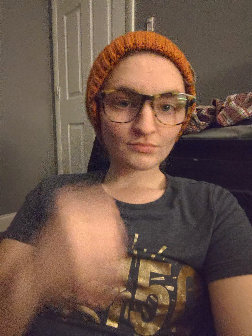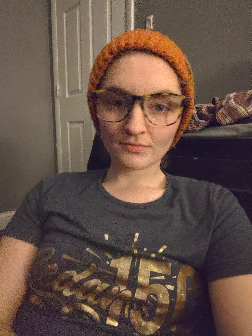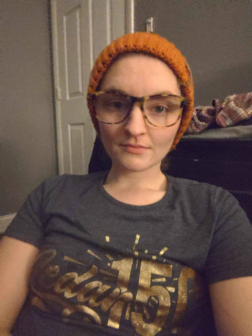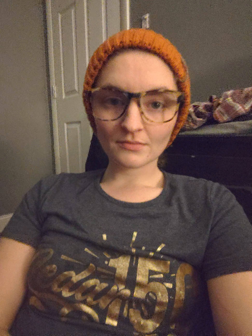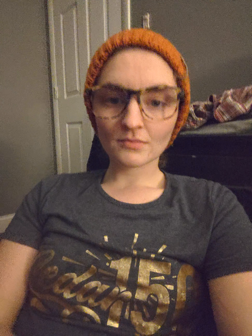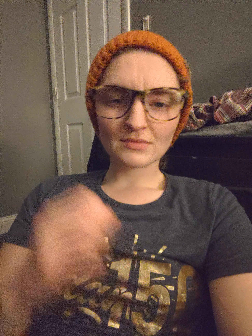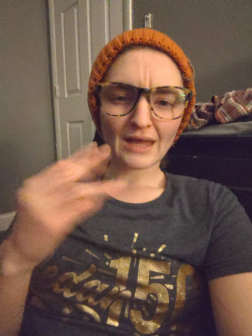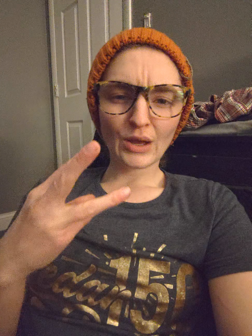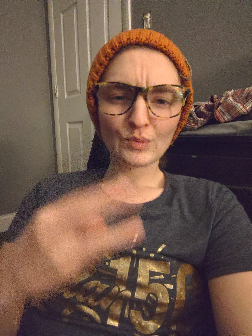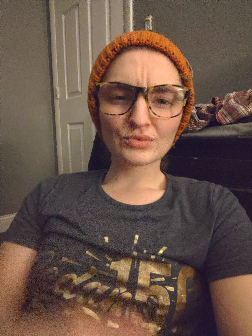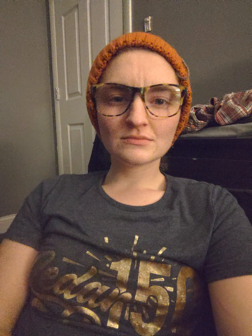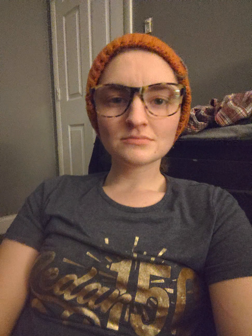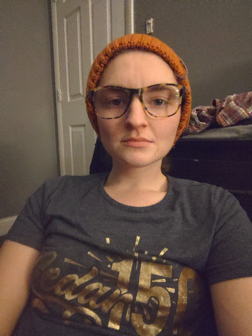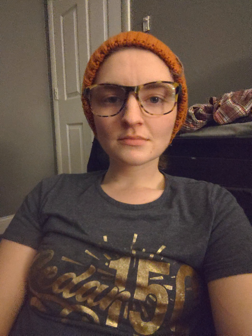owie